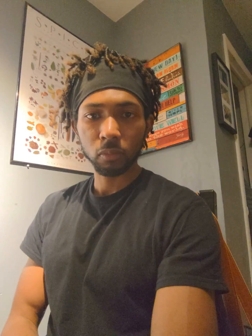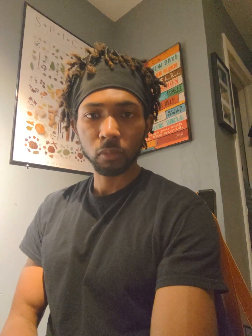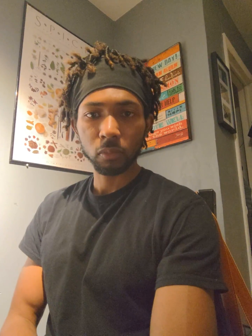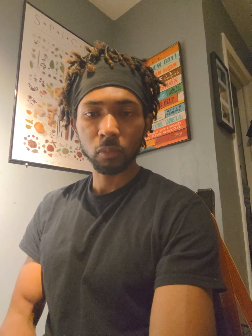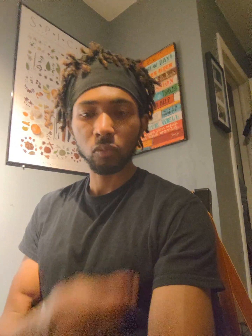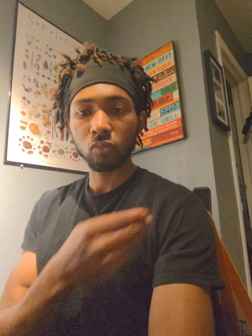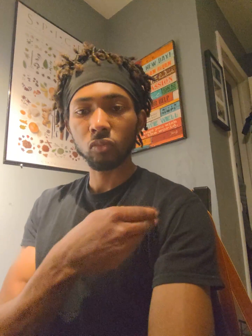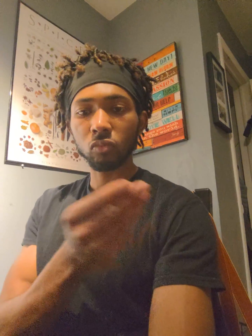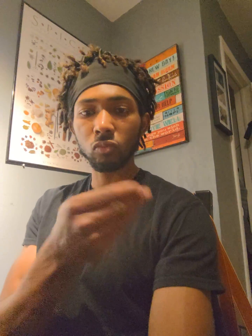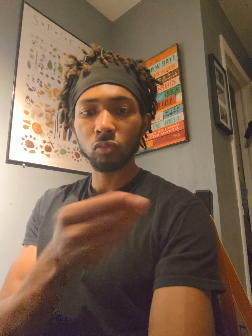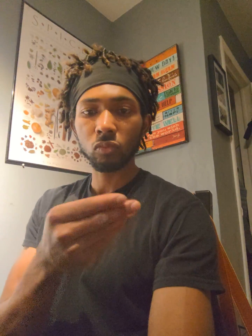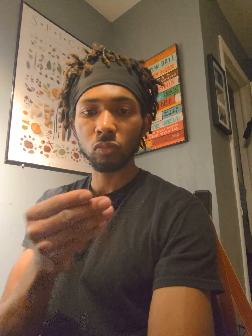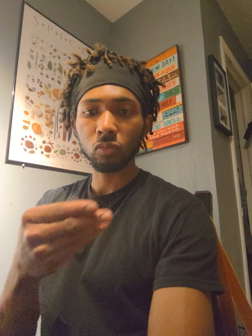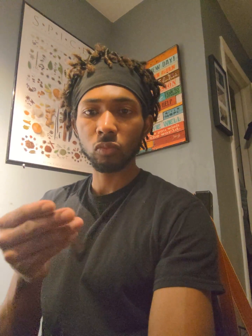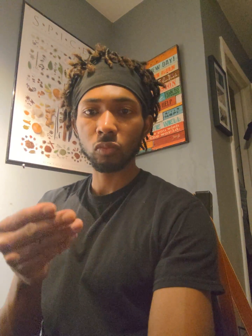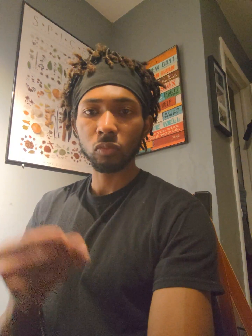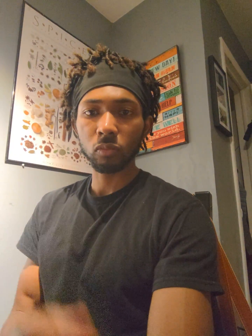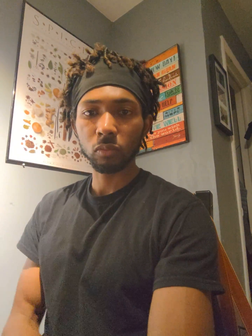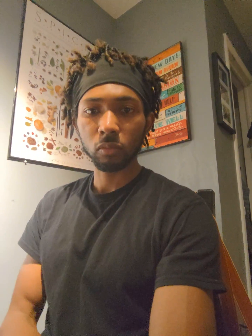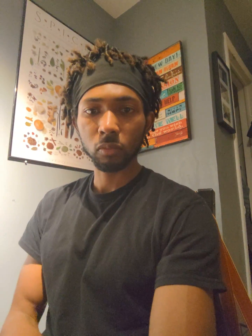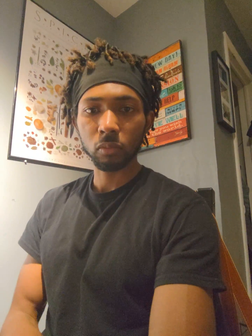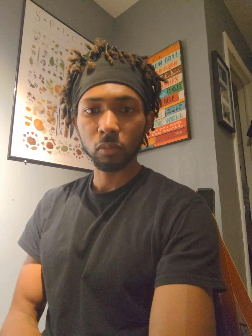shopping